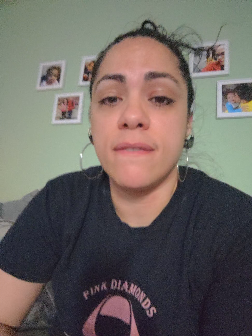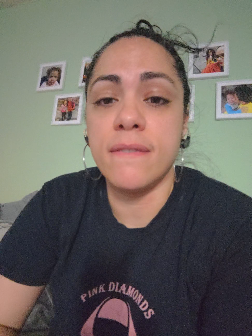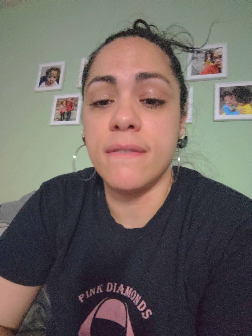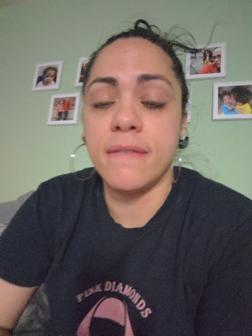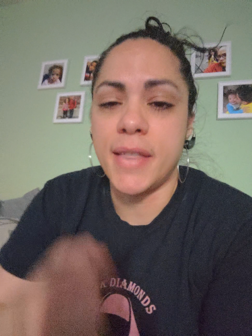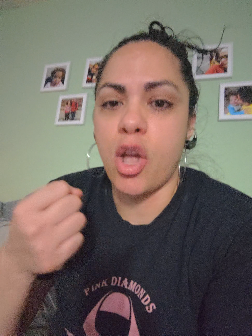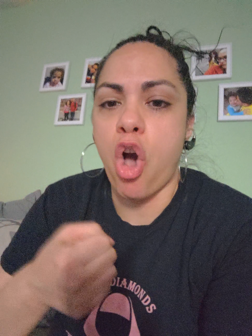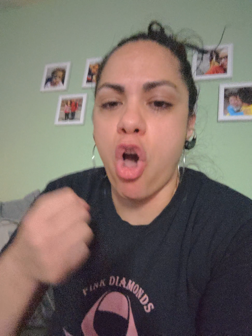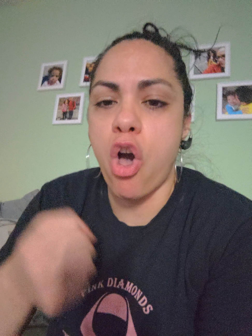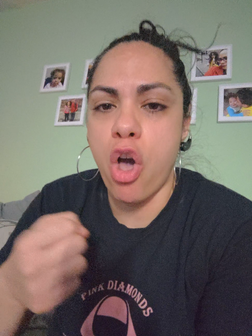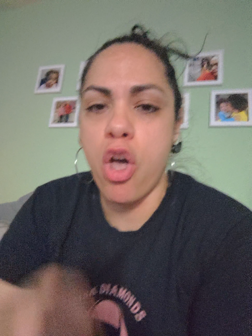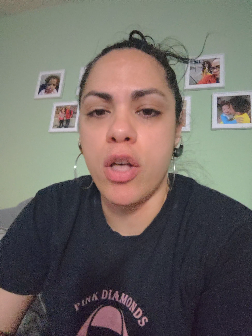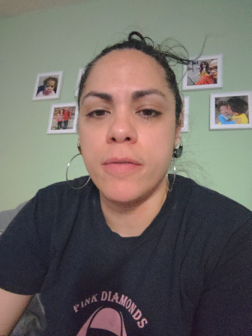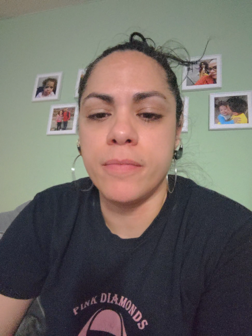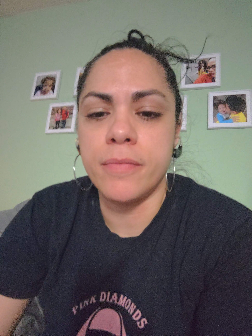car